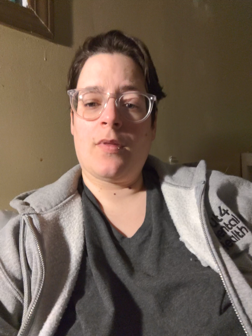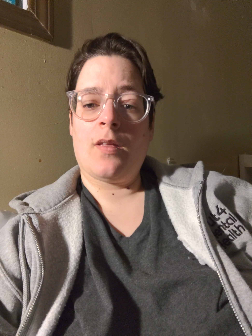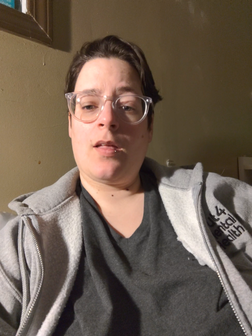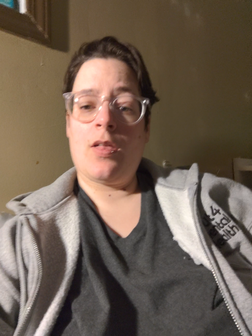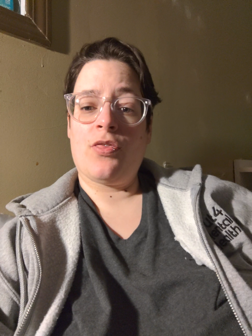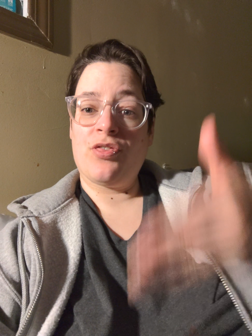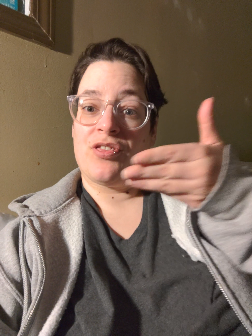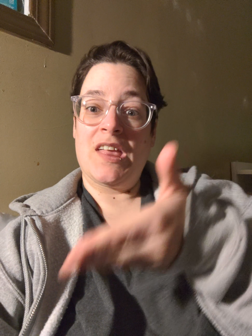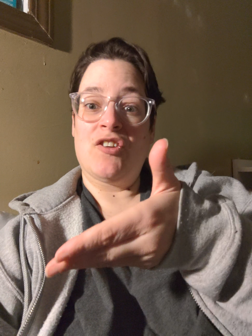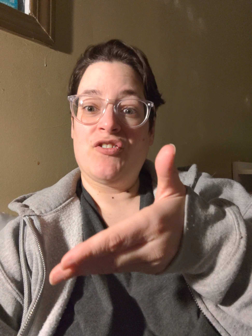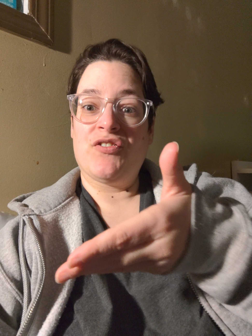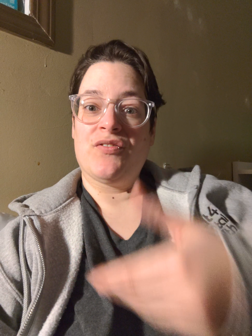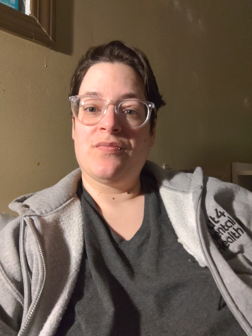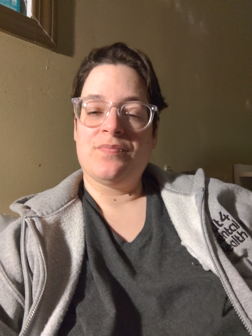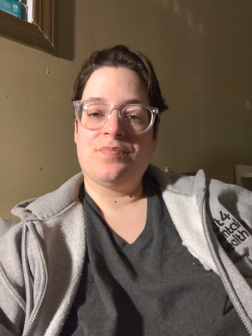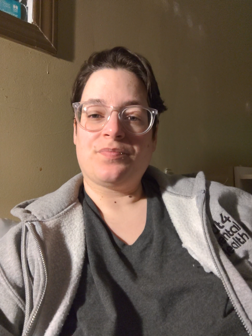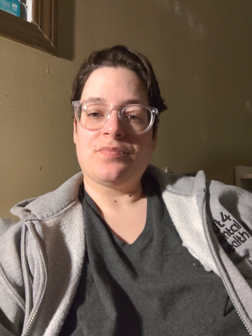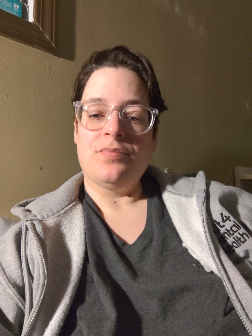there